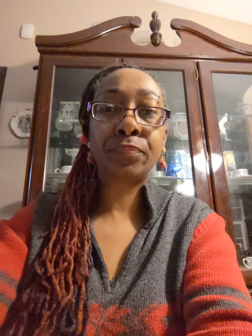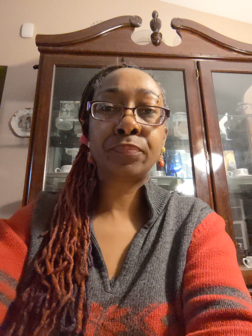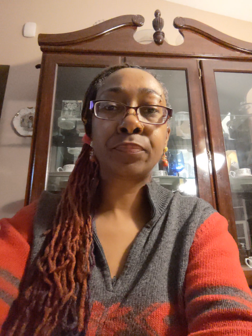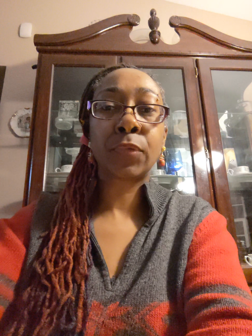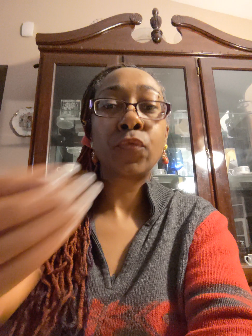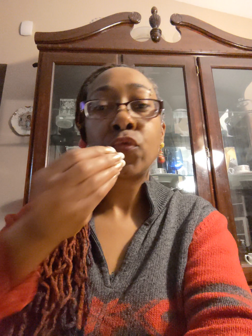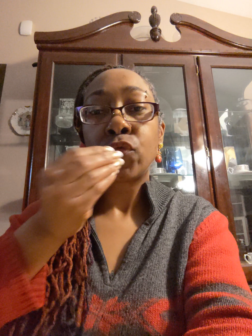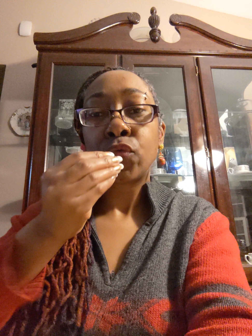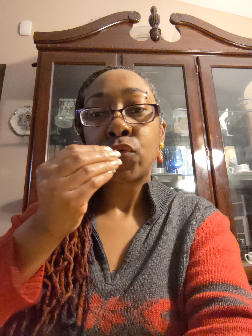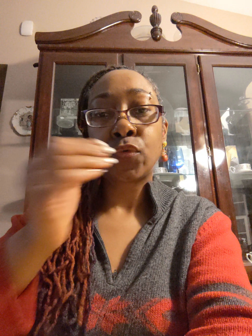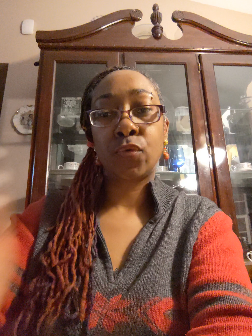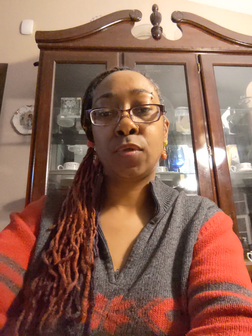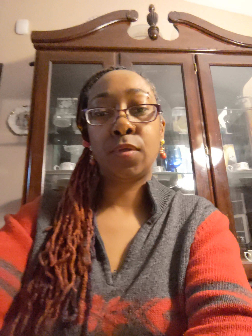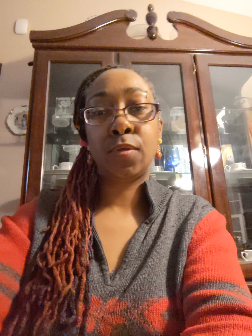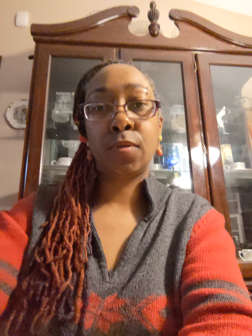food